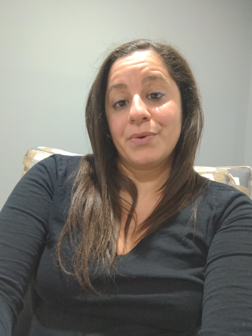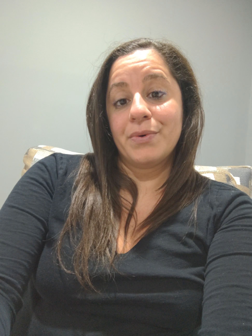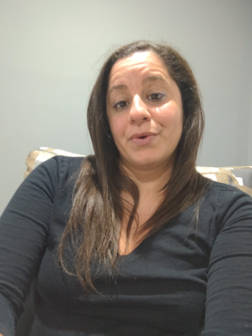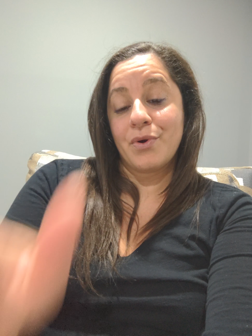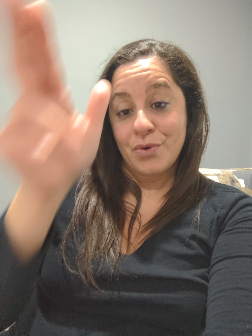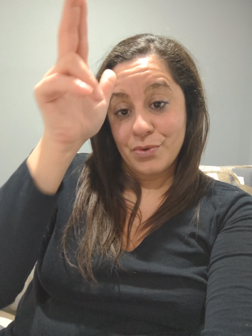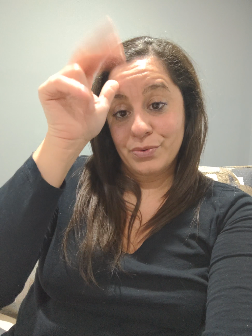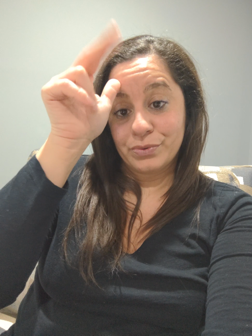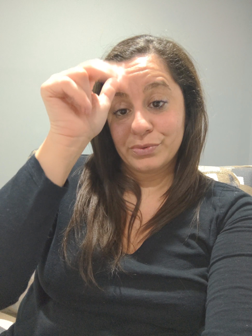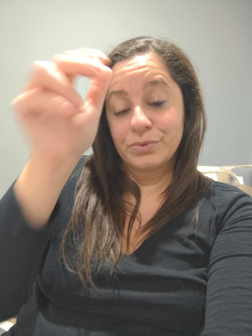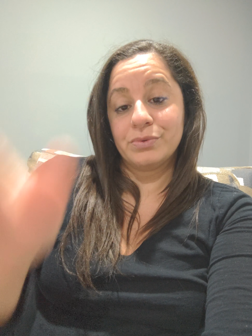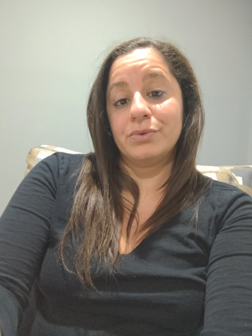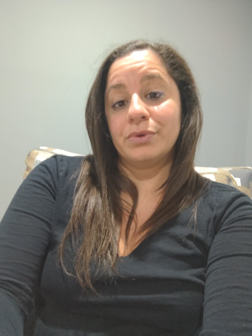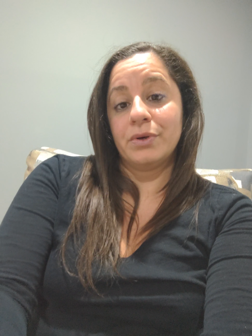horse